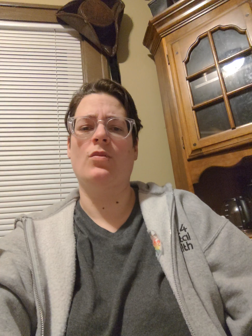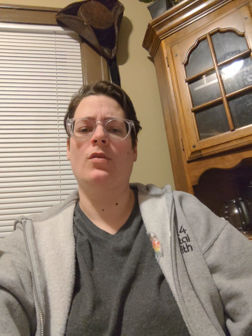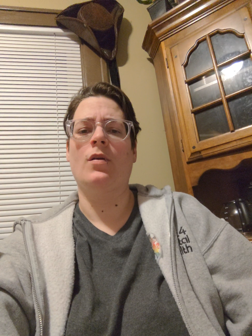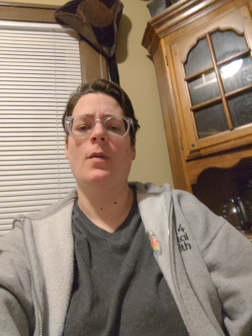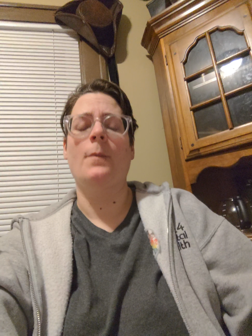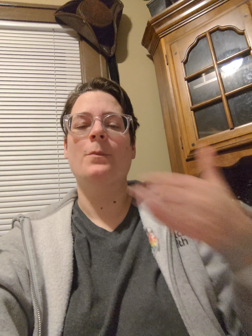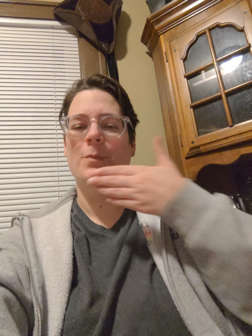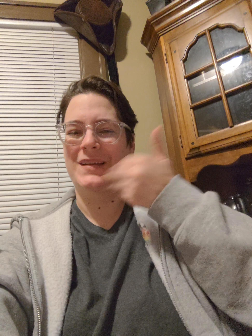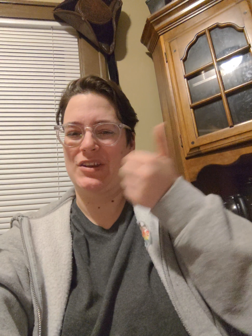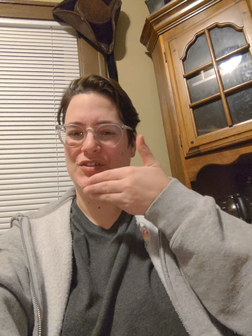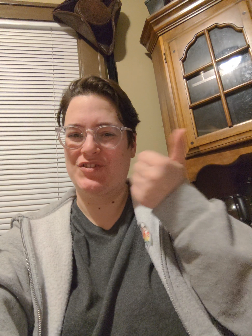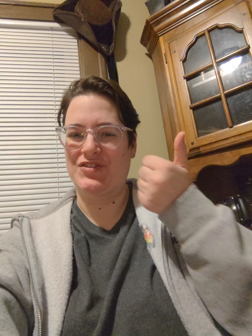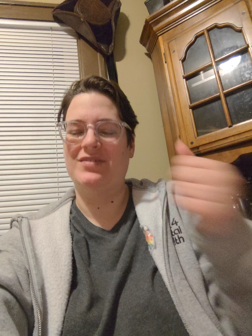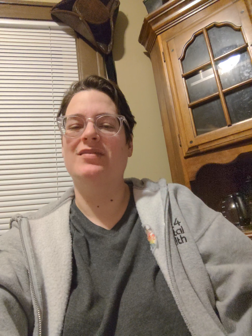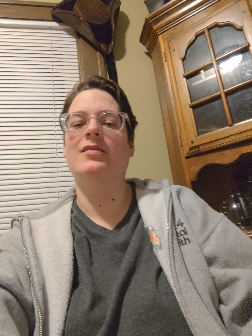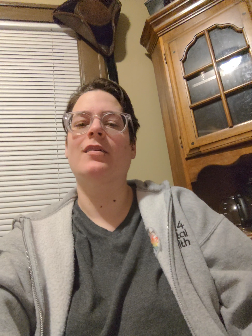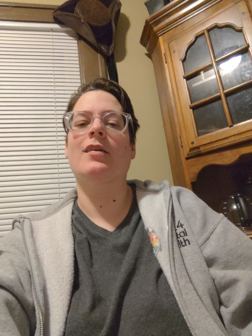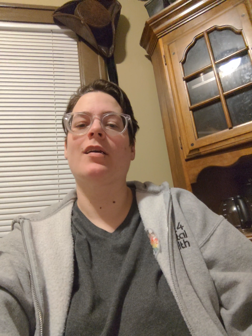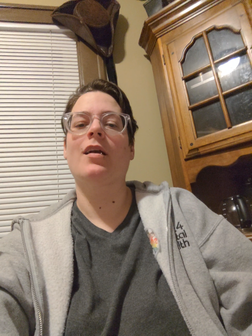better